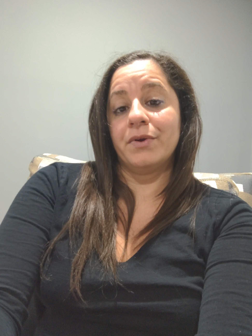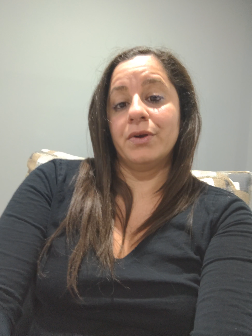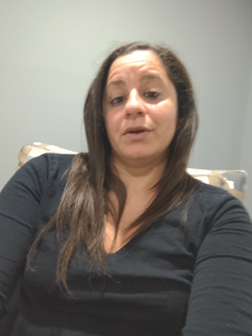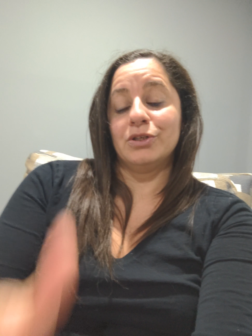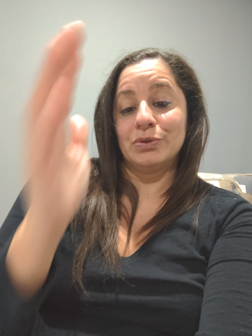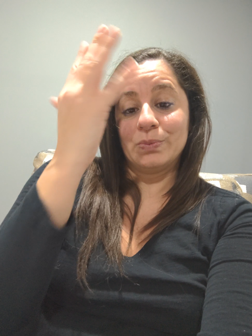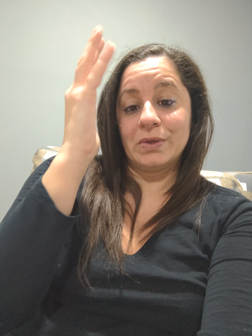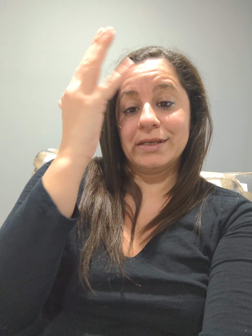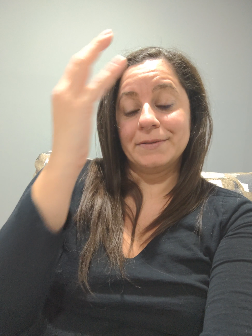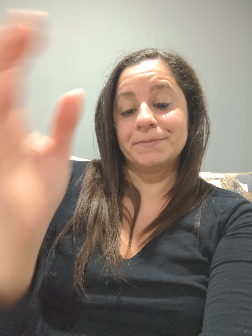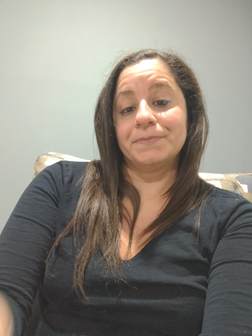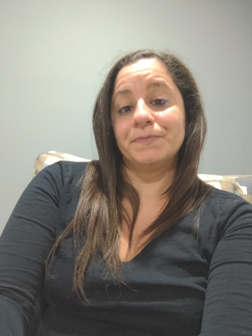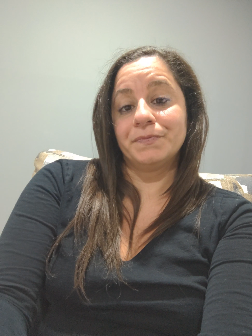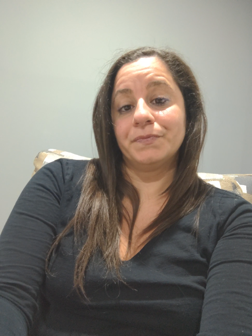tree